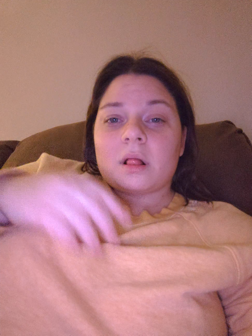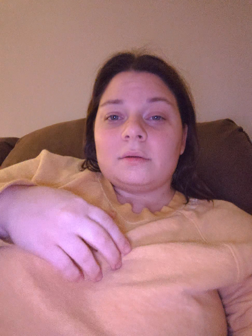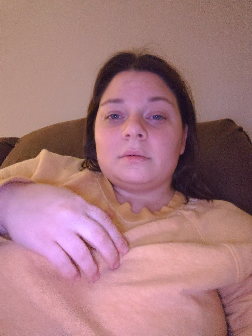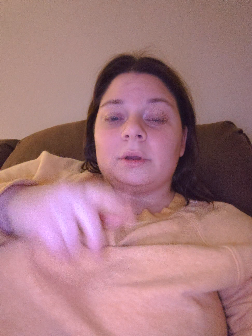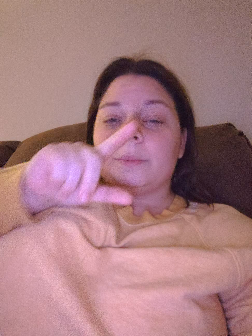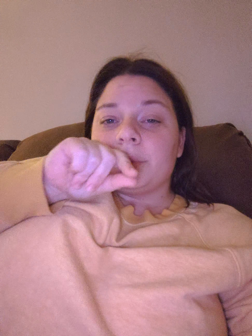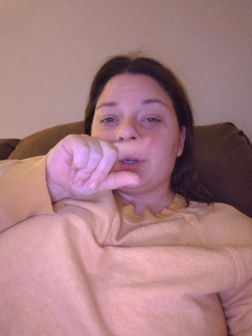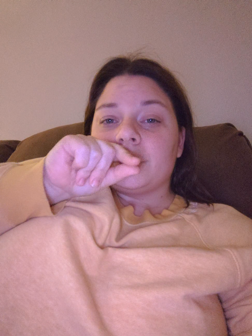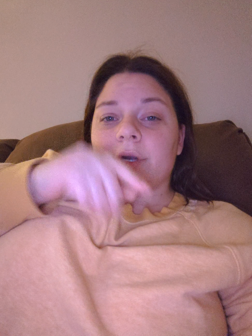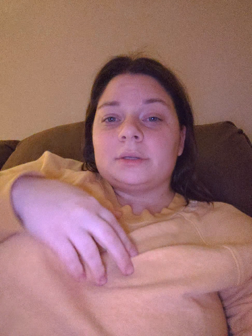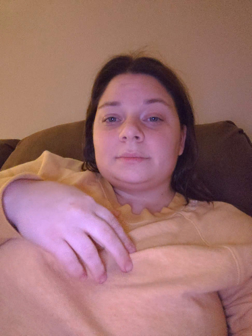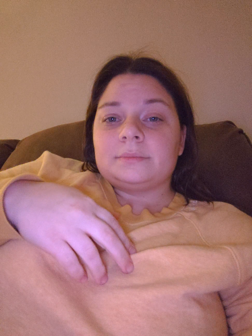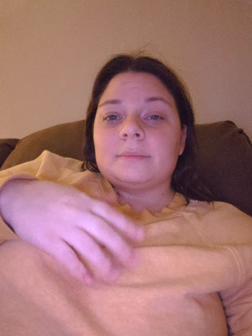bird